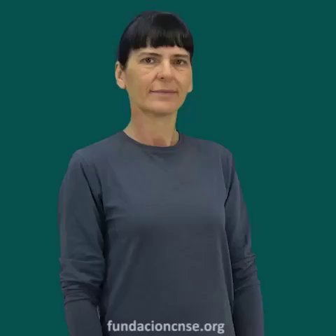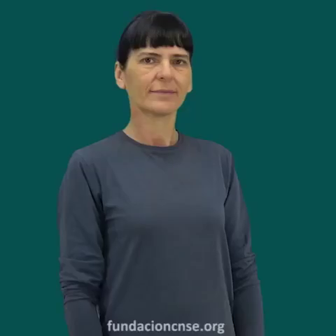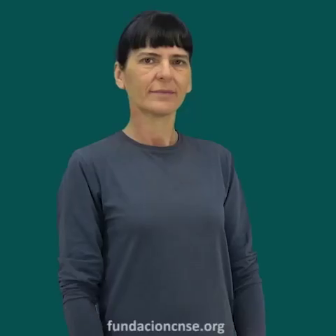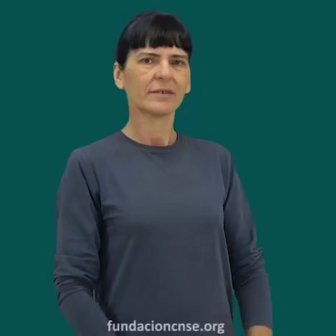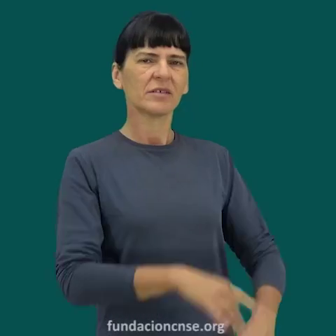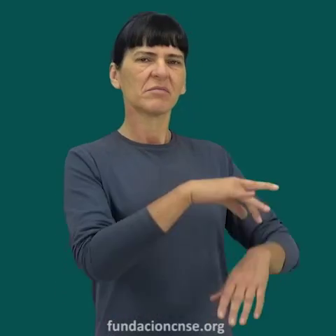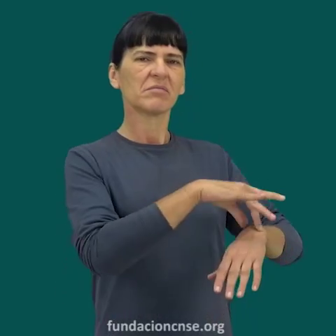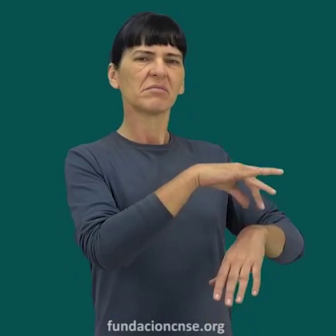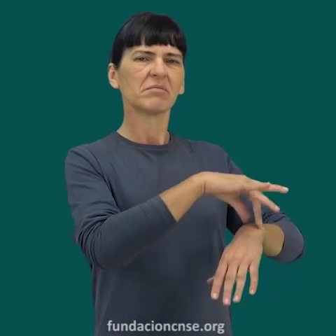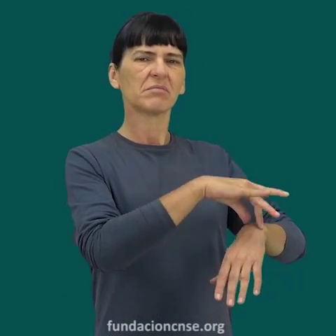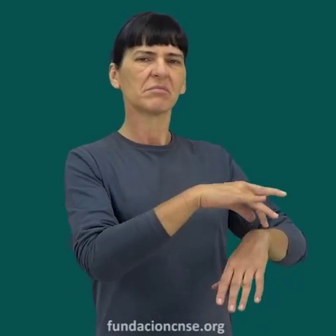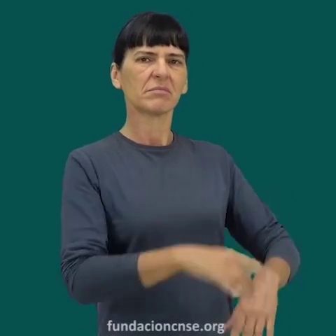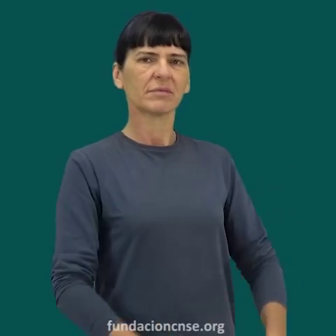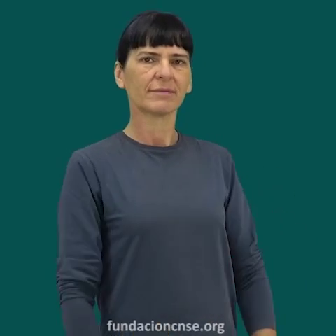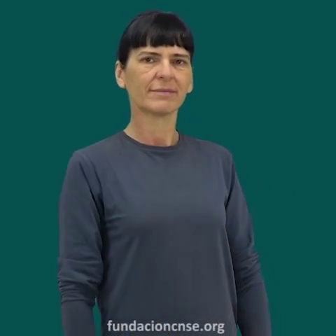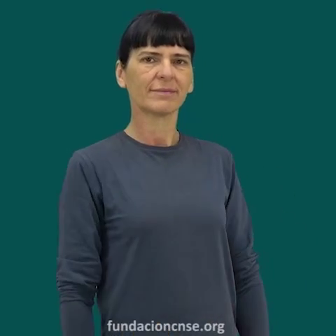enfermo